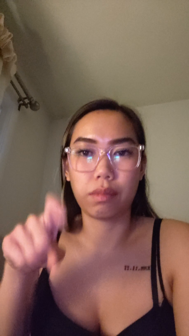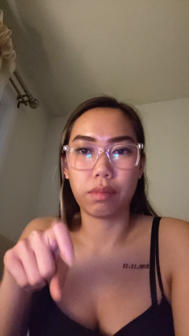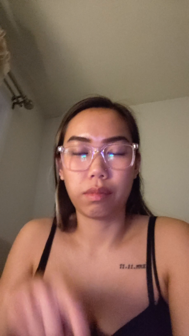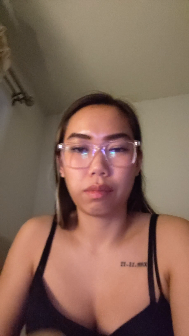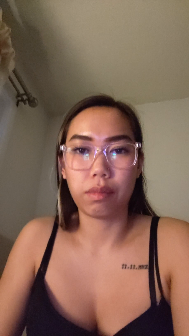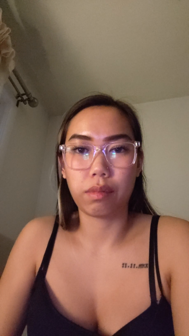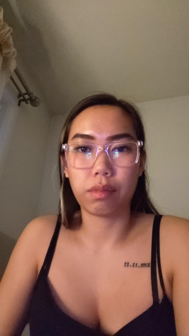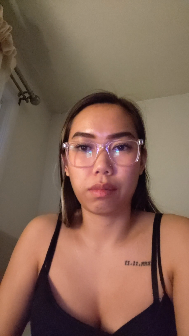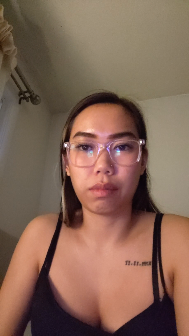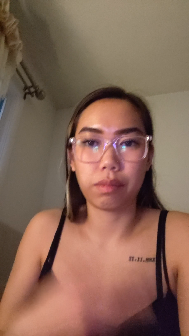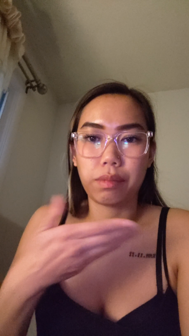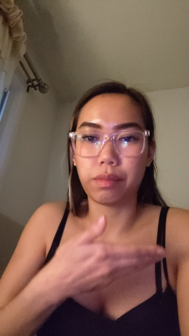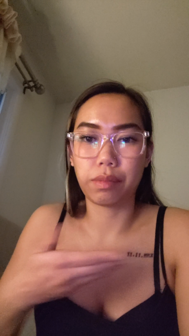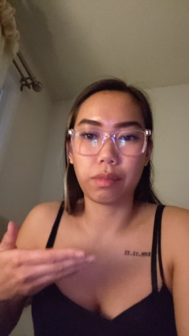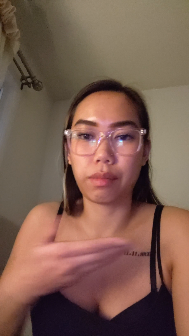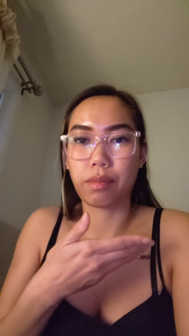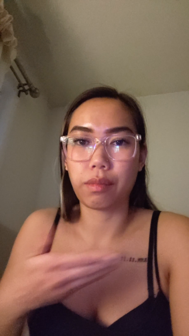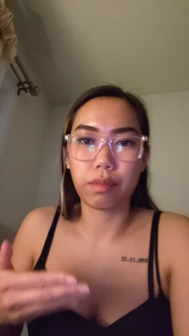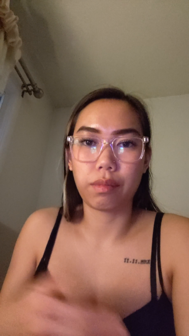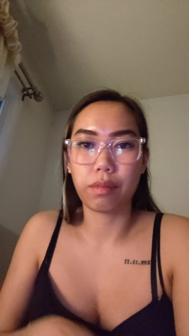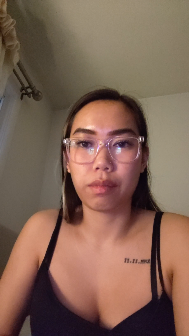baby